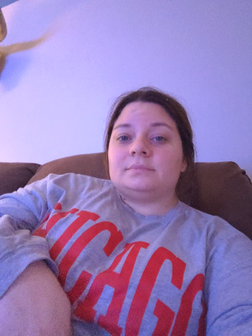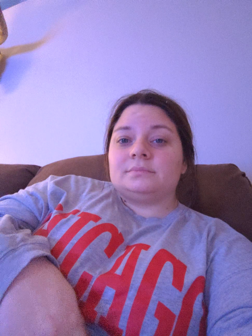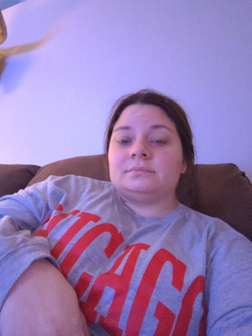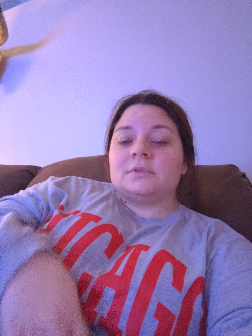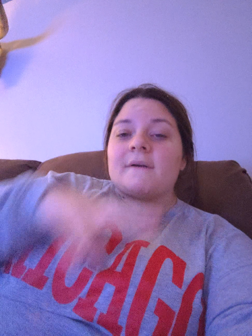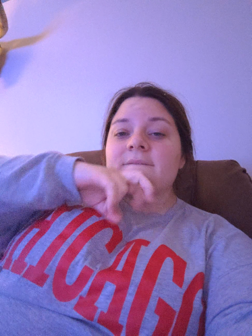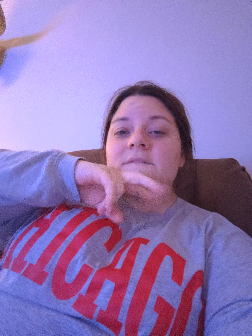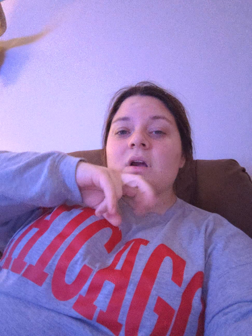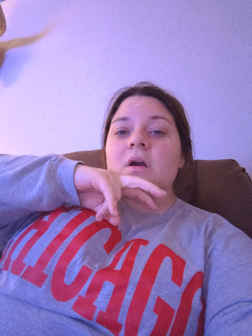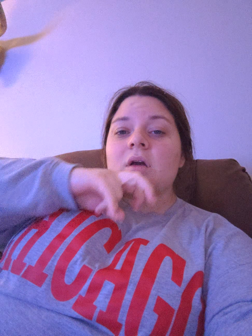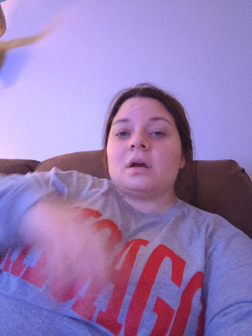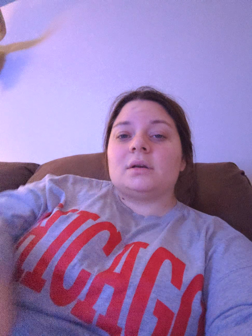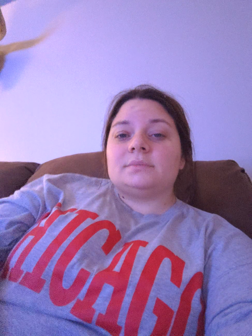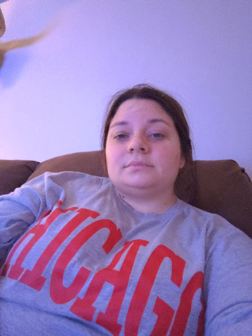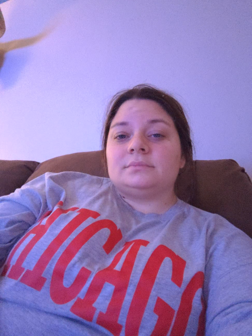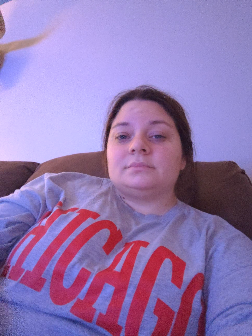frog